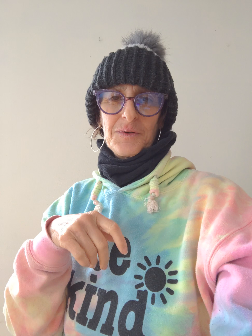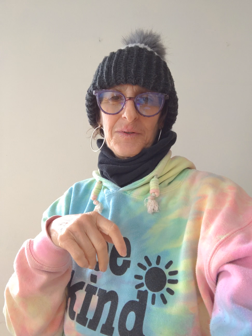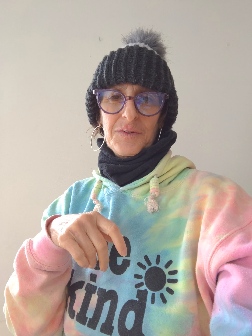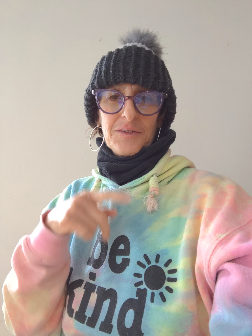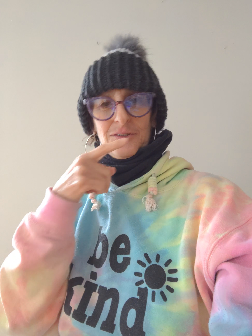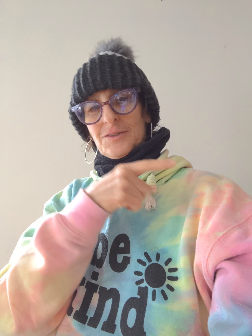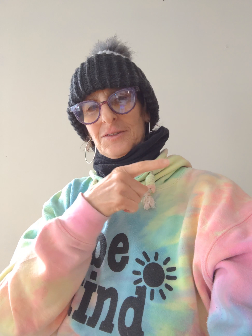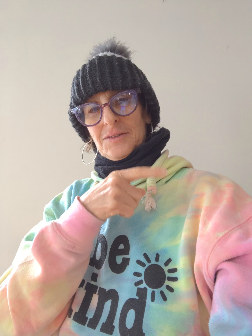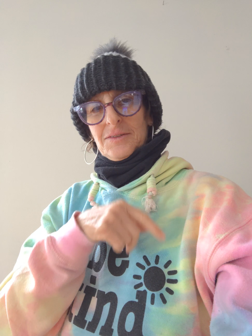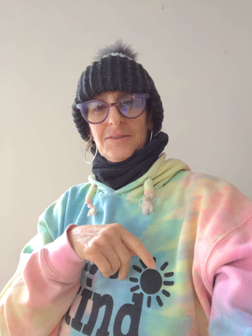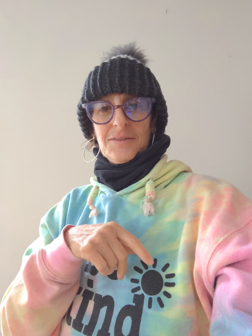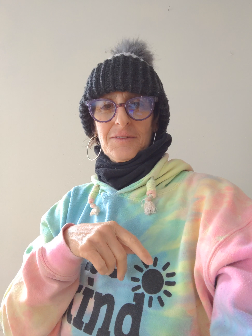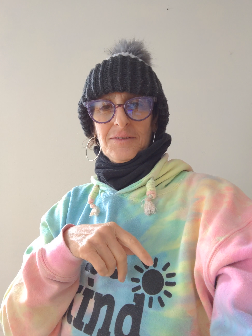he/she/it